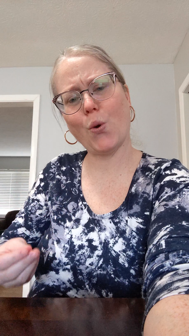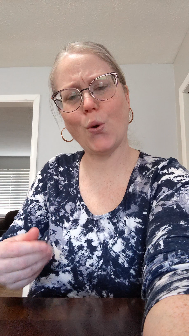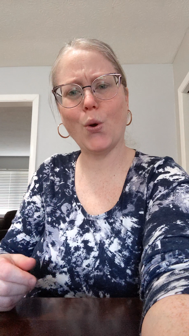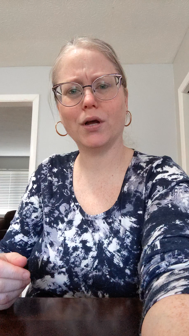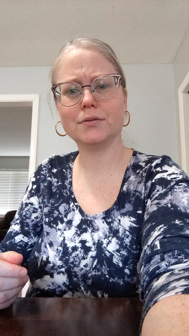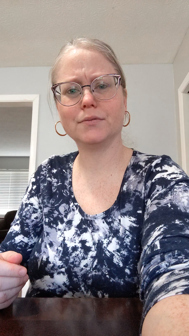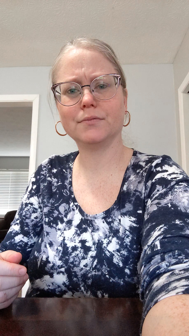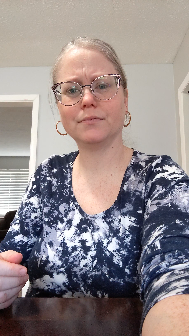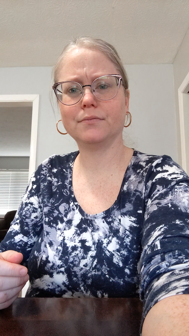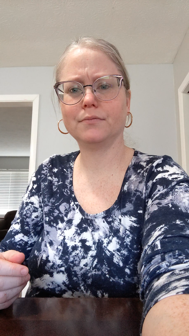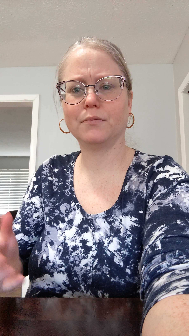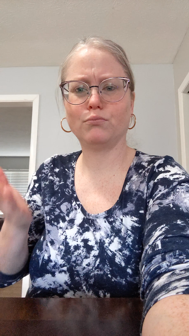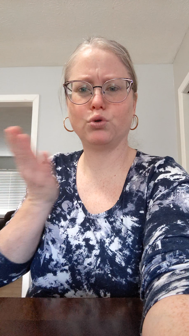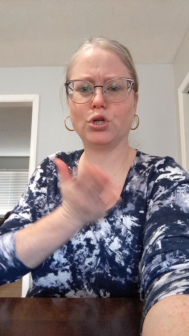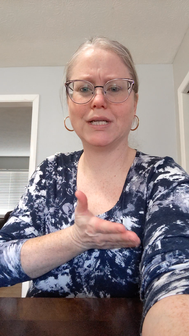bring